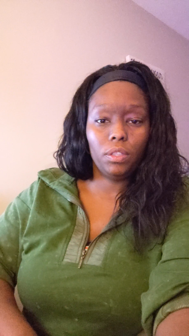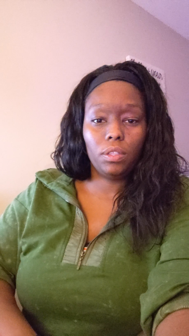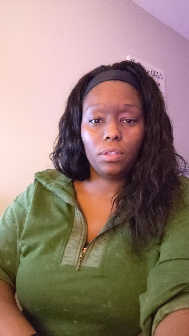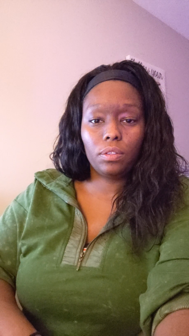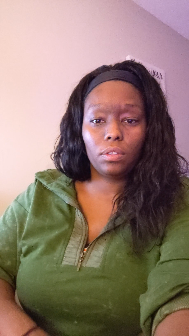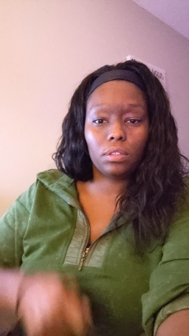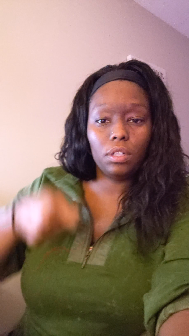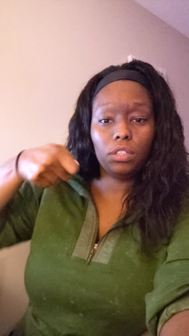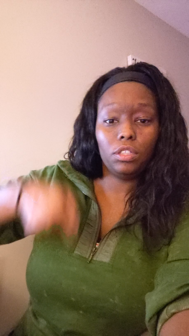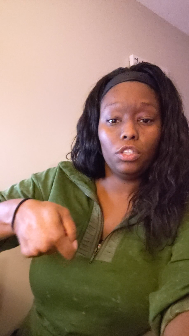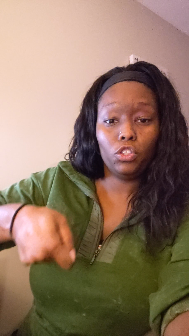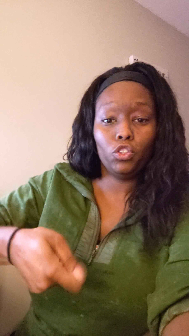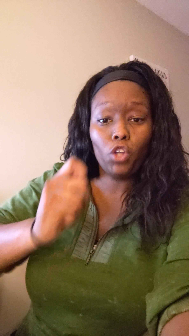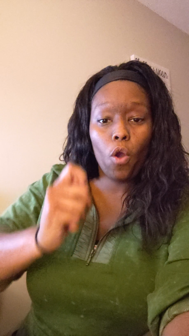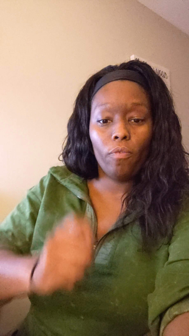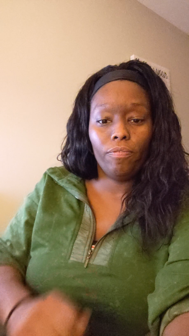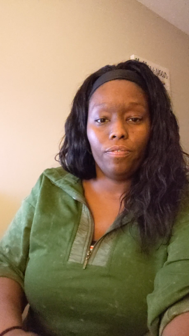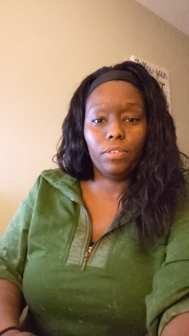shovel